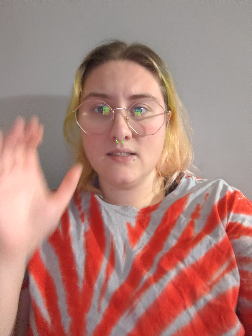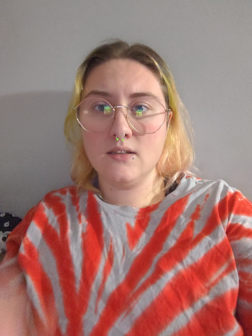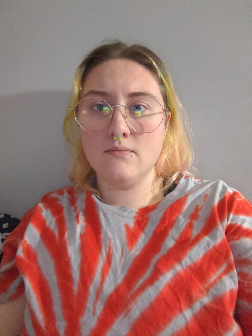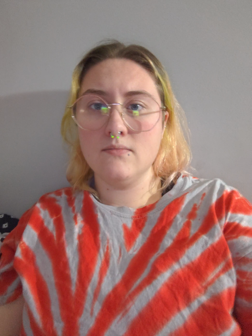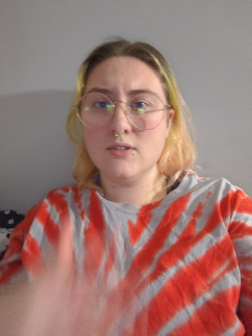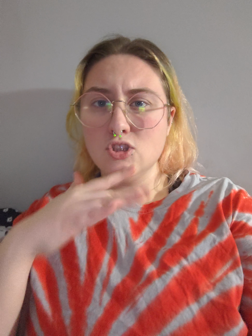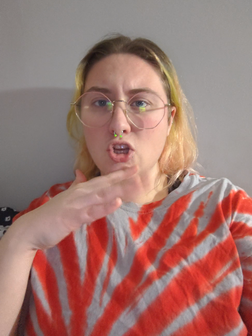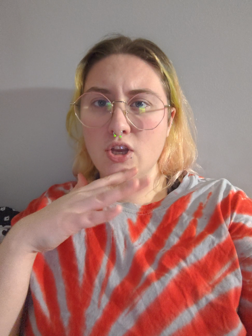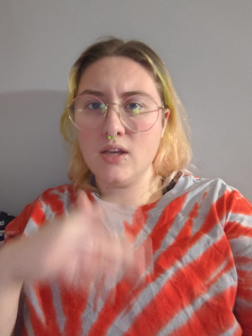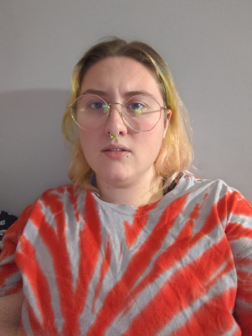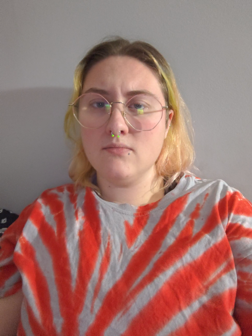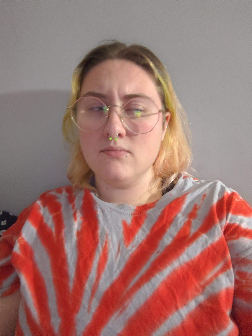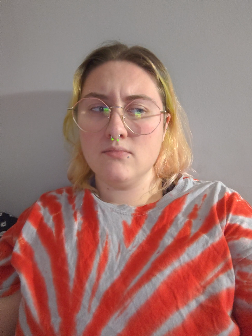dirty